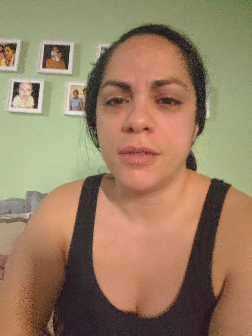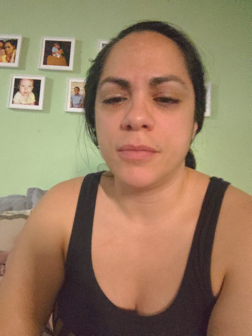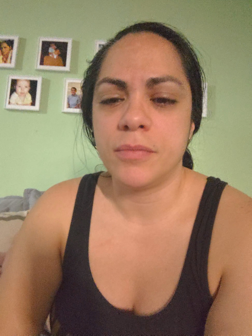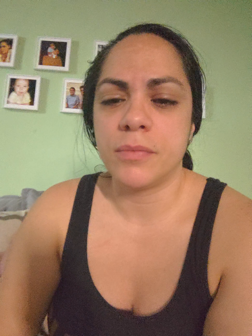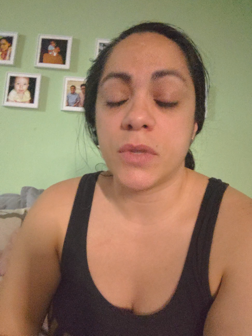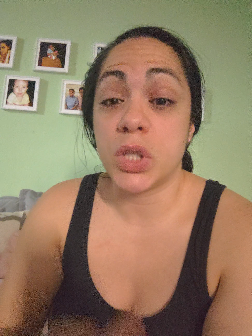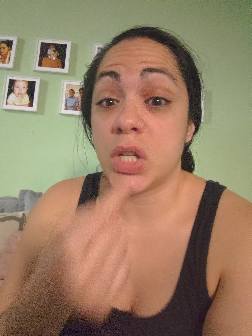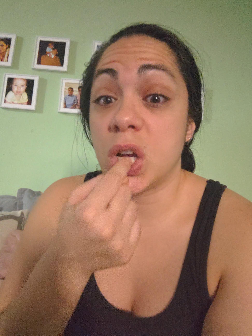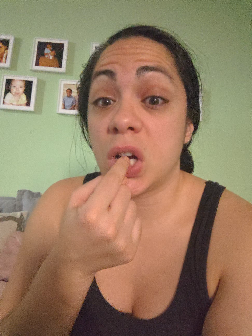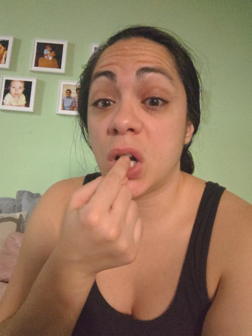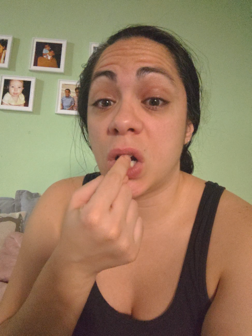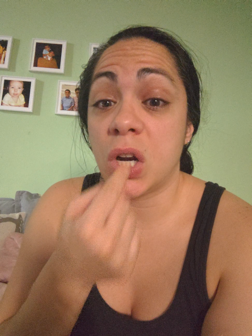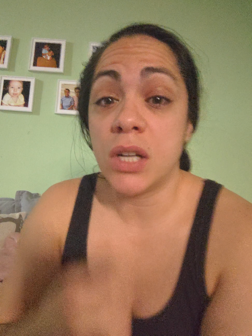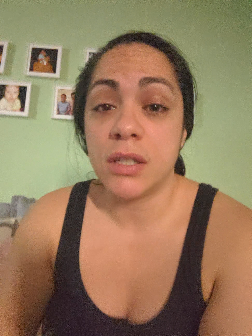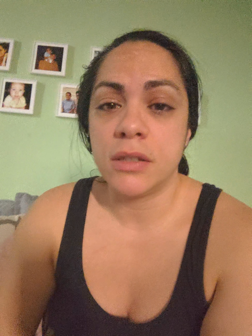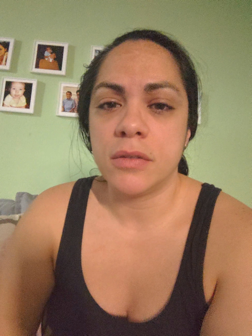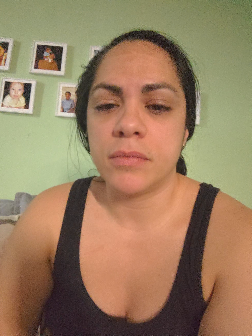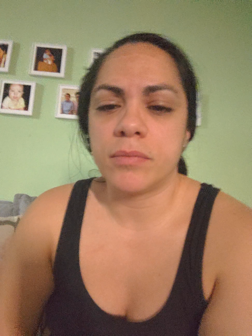tooth